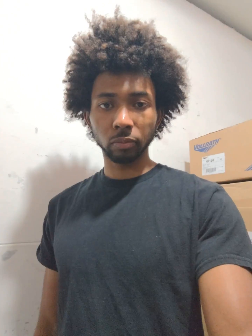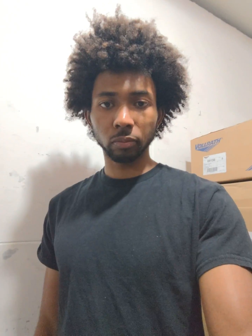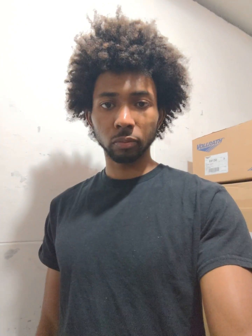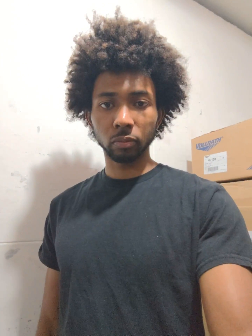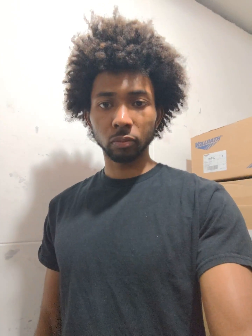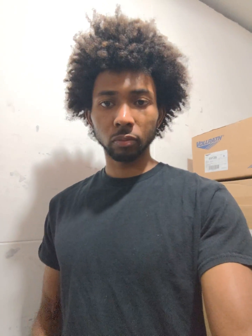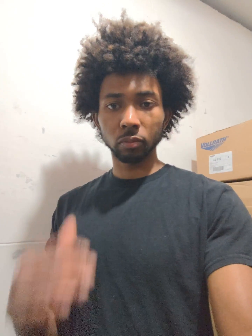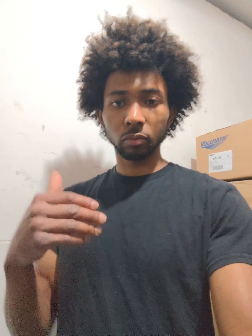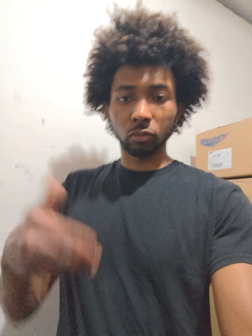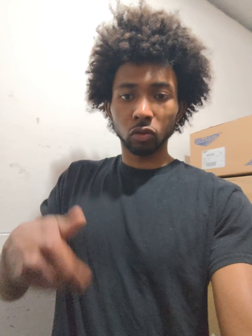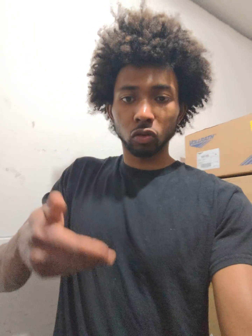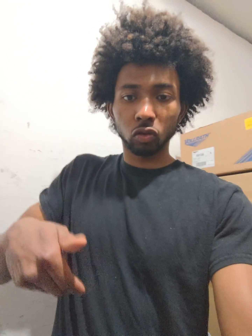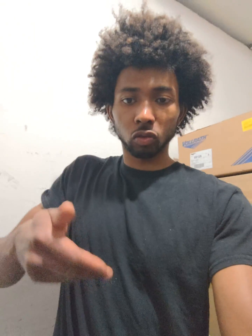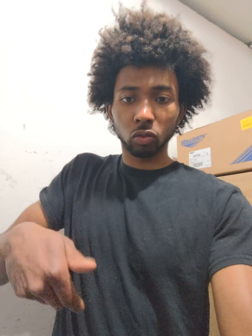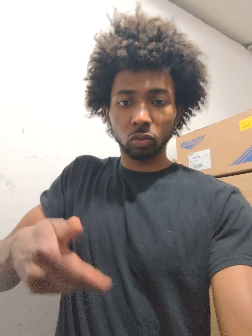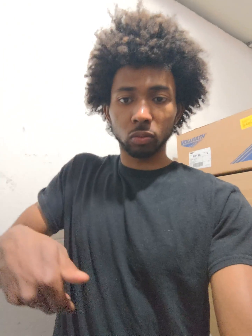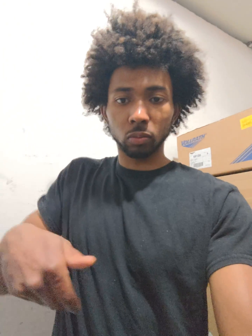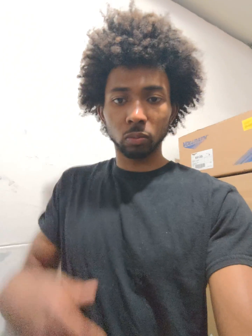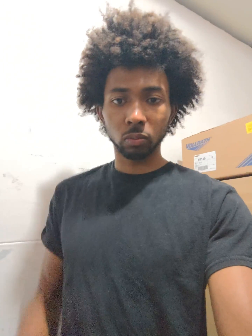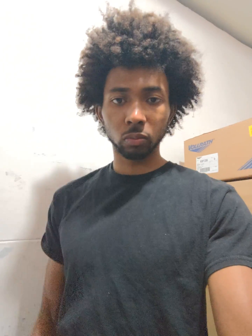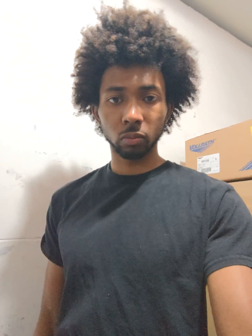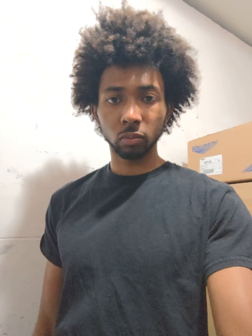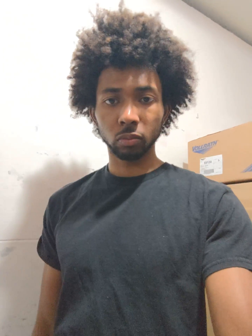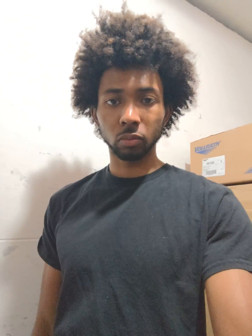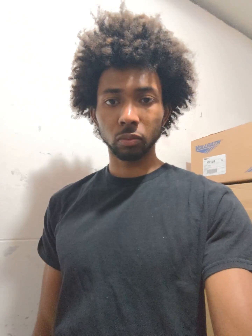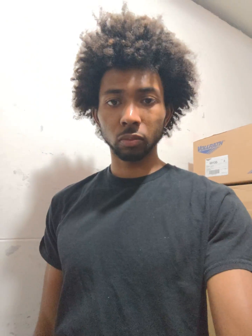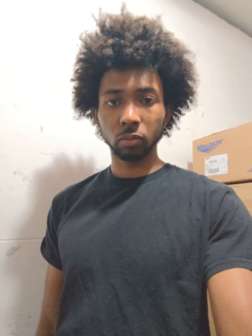shorts